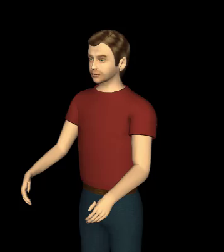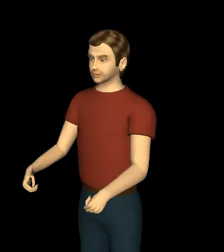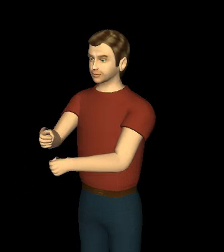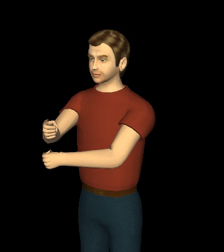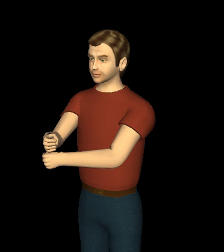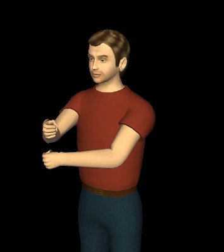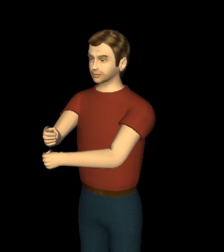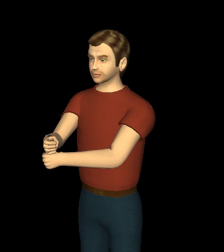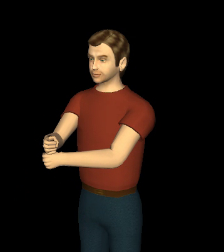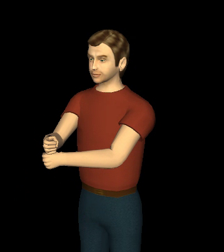عمل